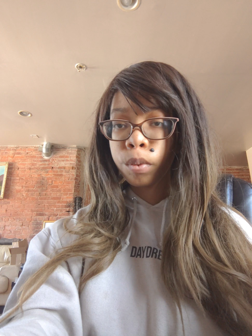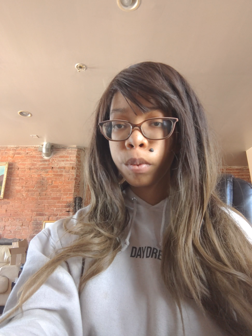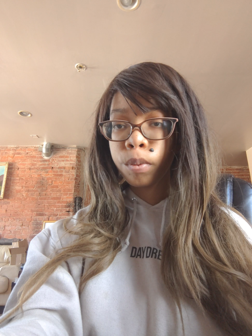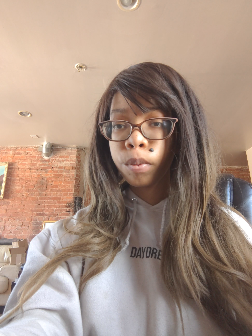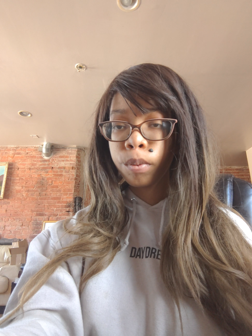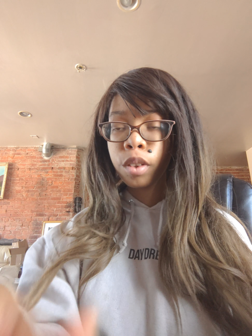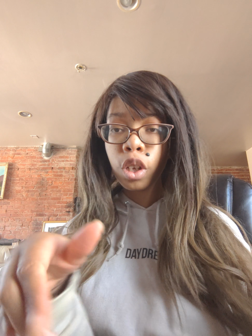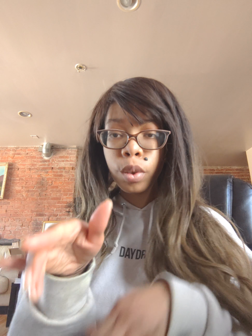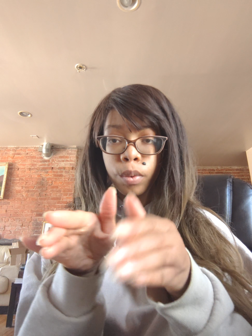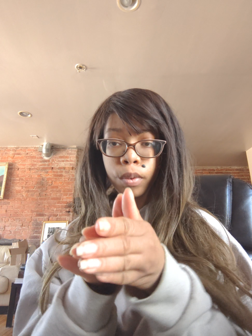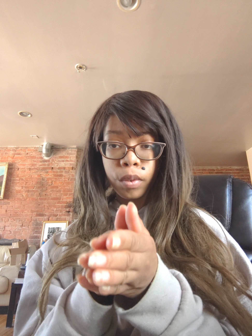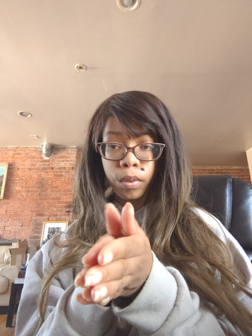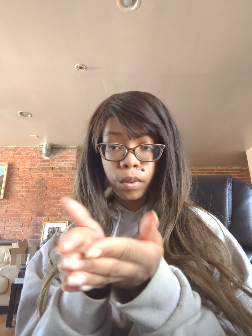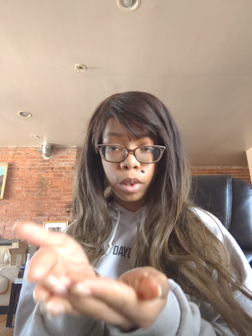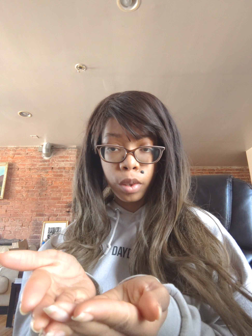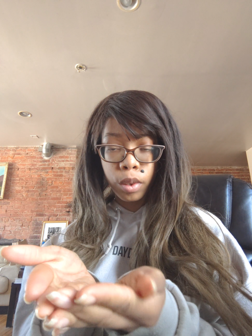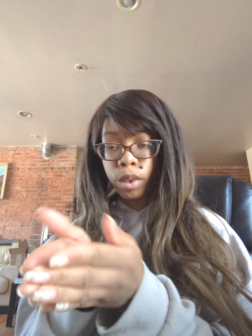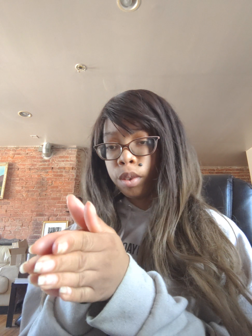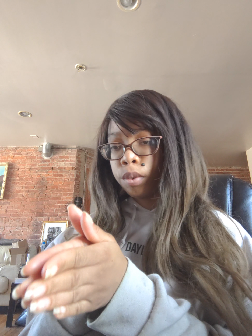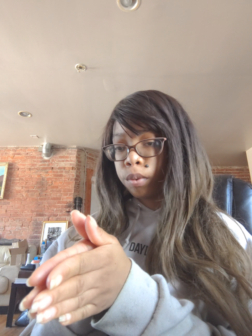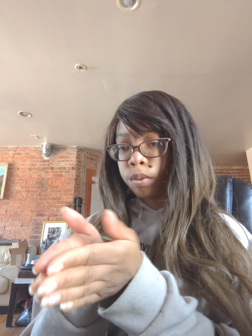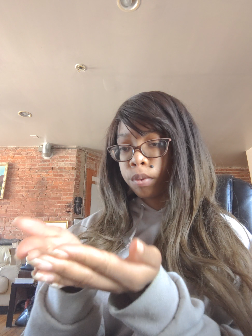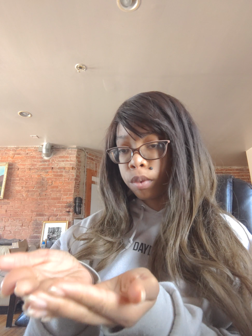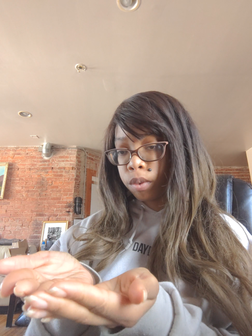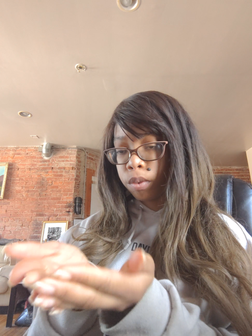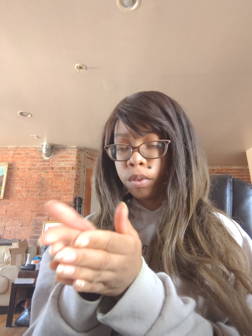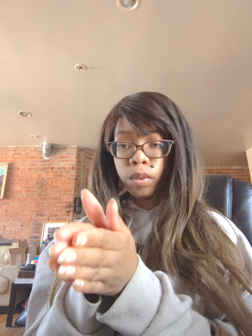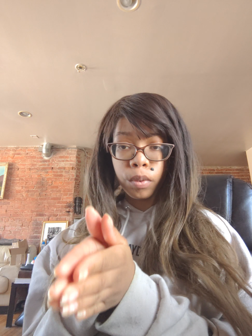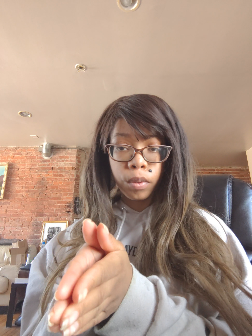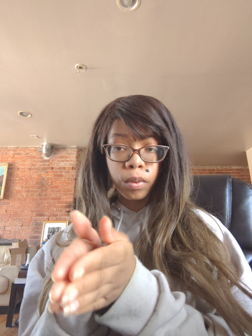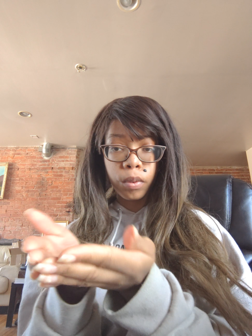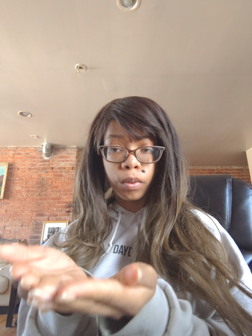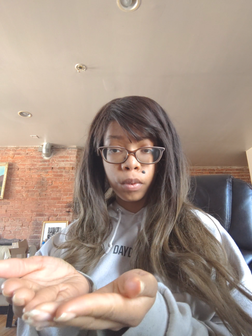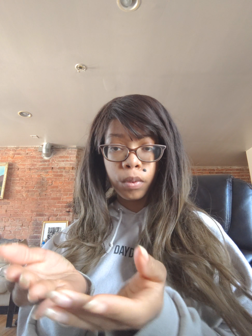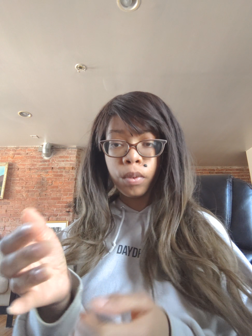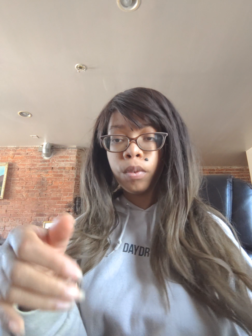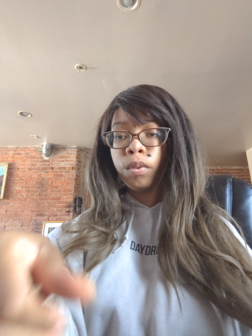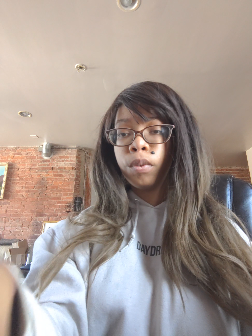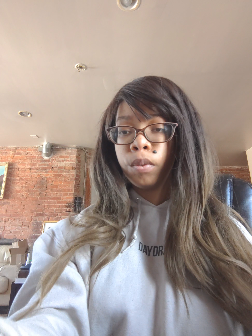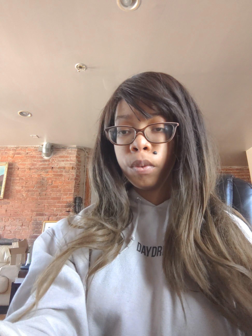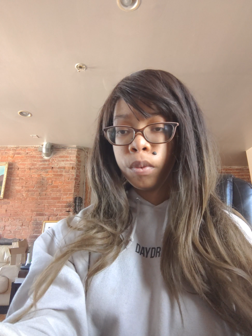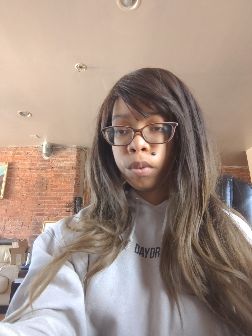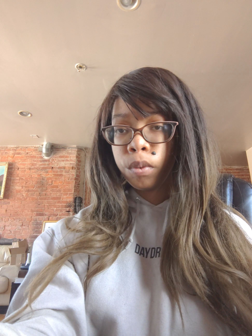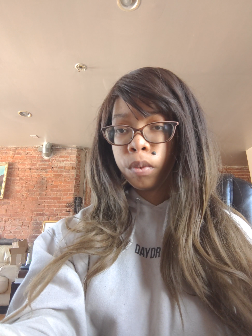book